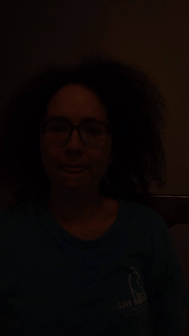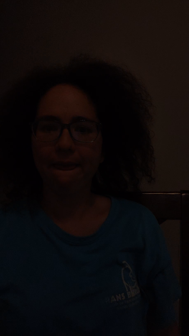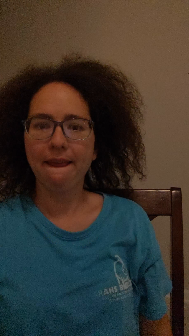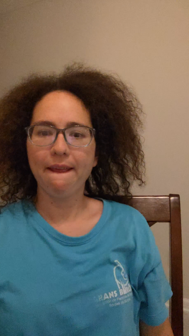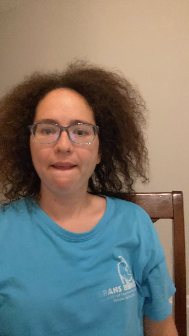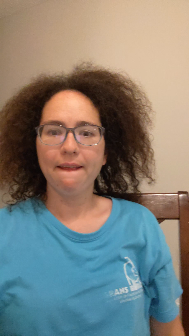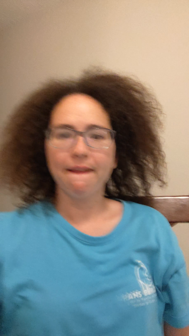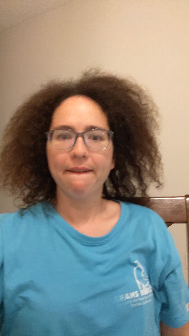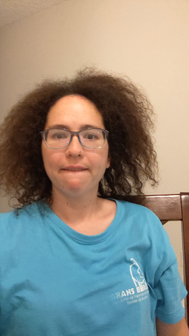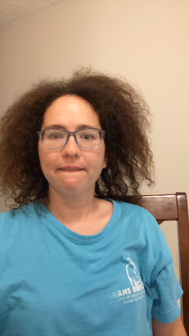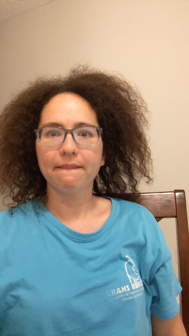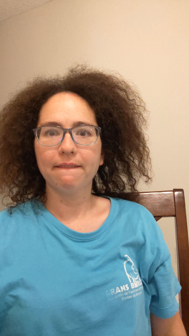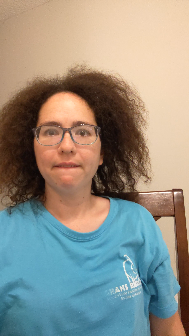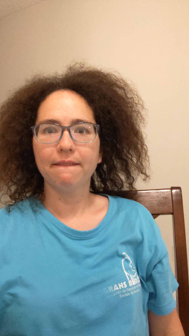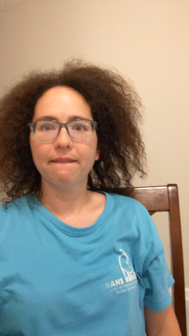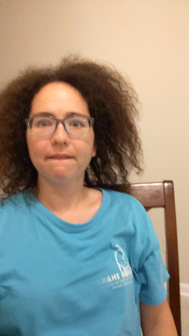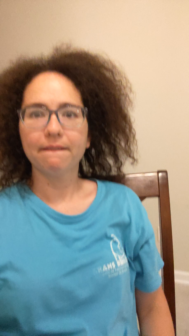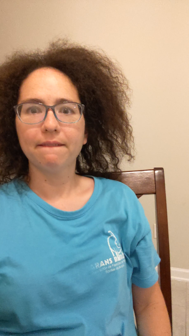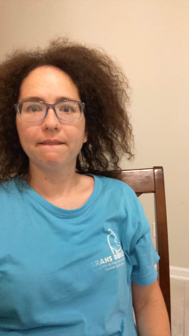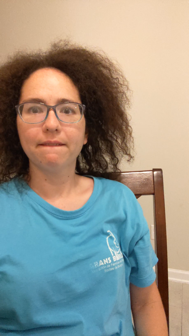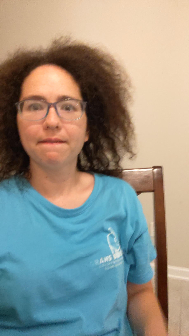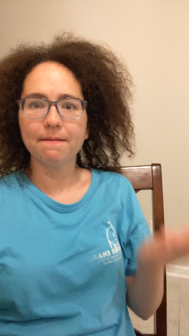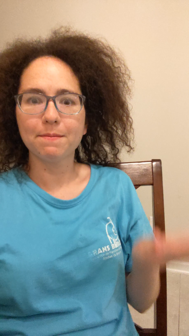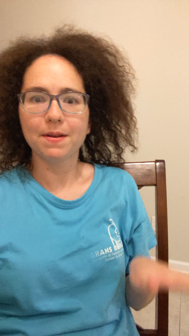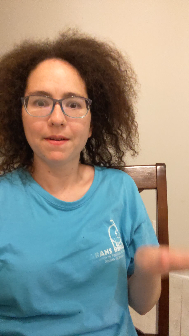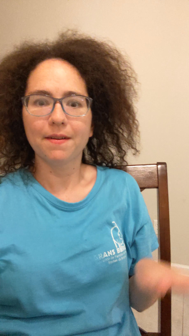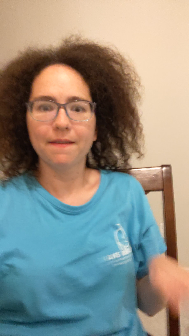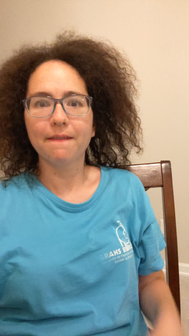penguin